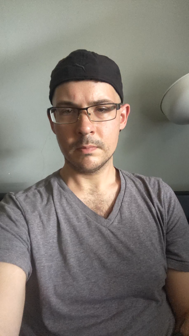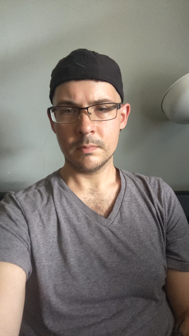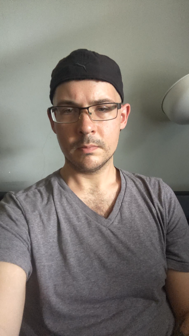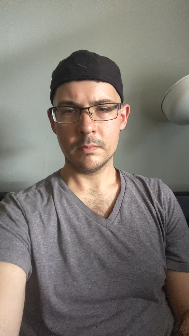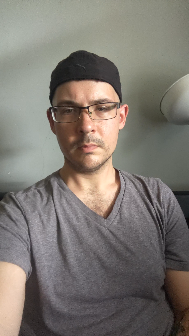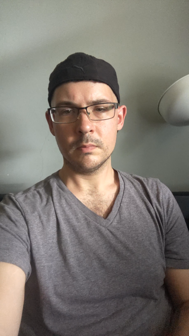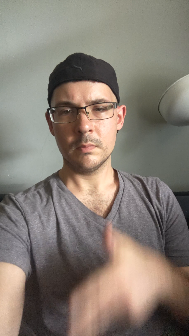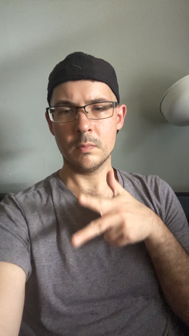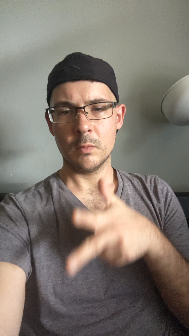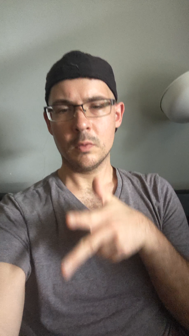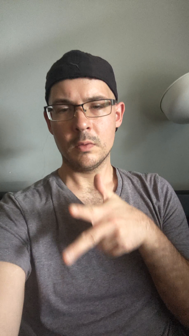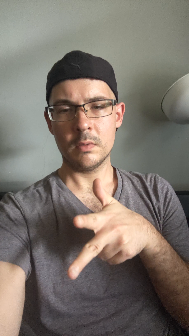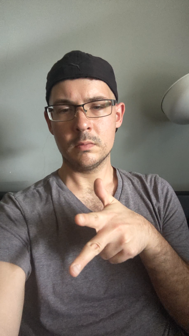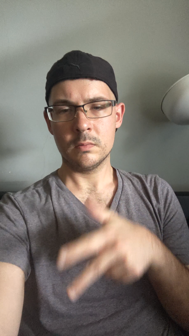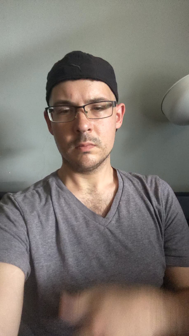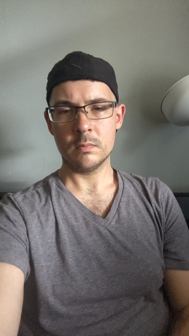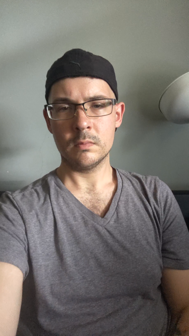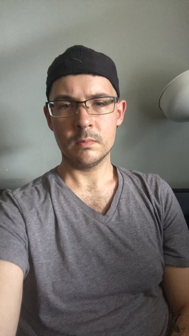garage